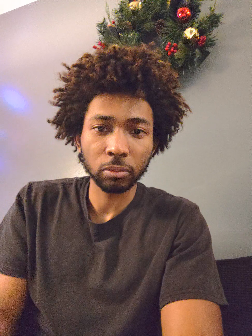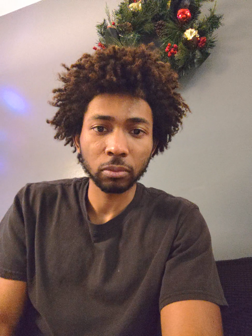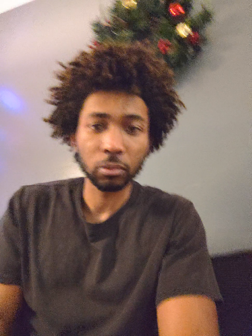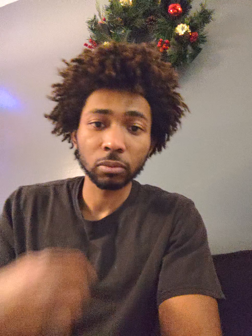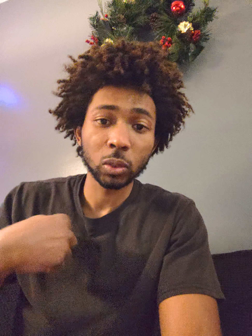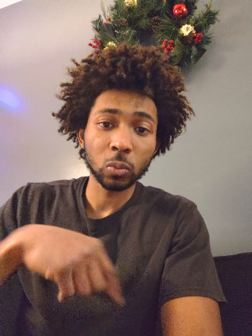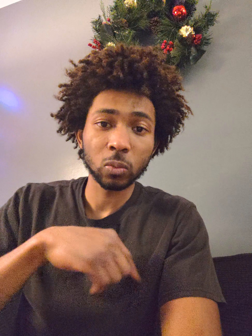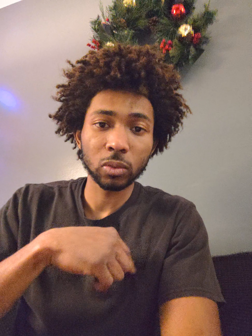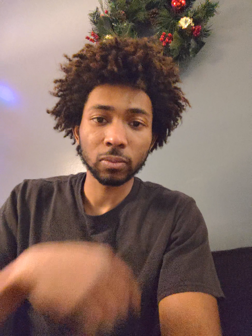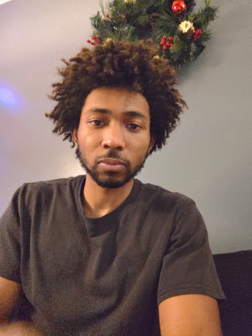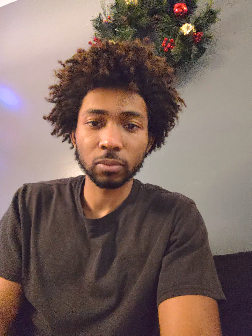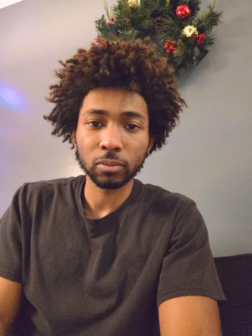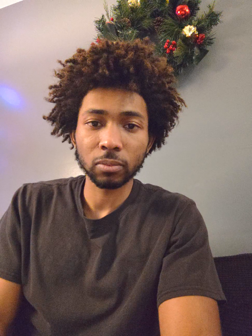we